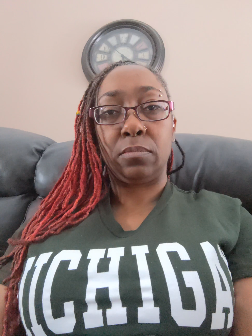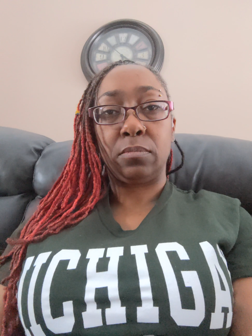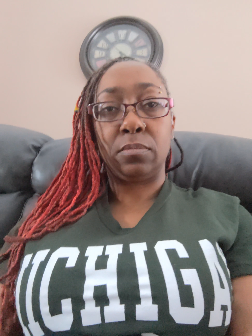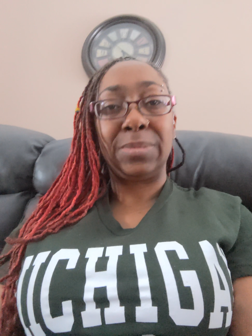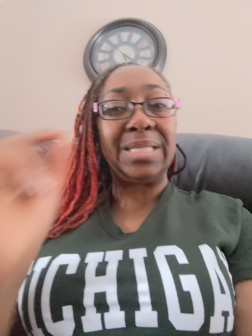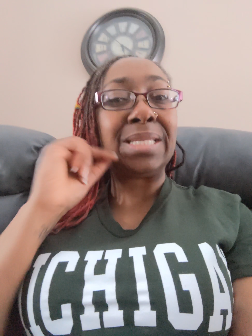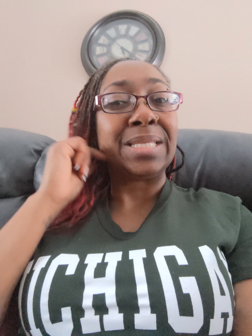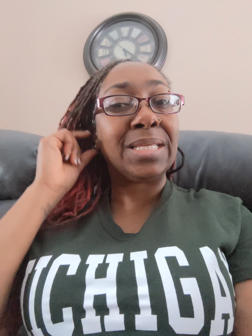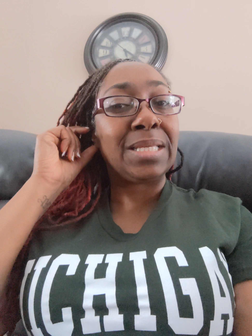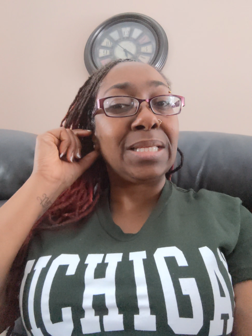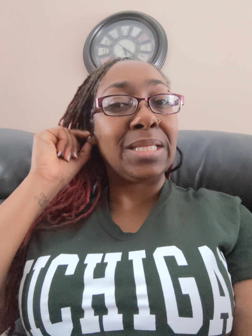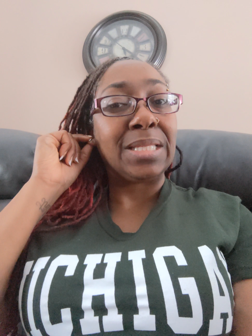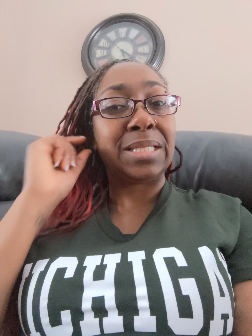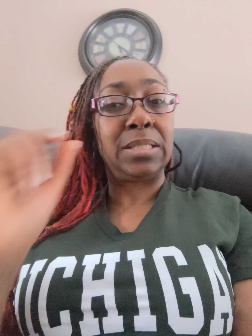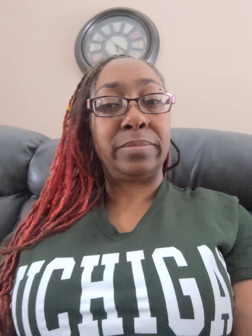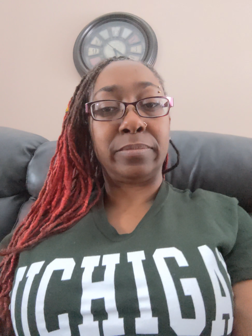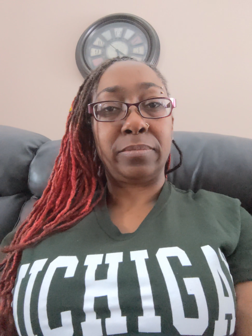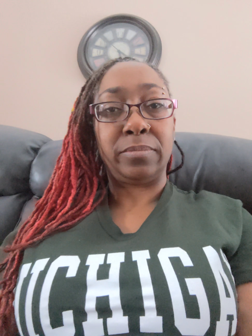ear